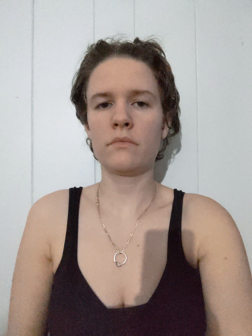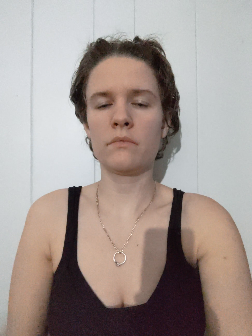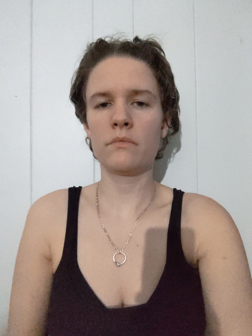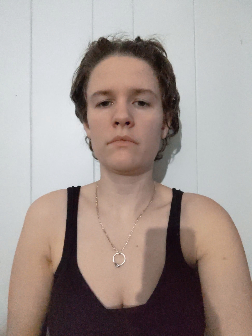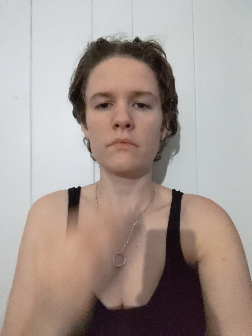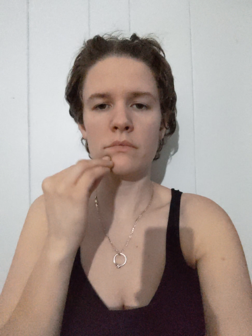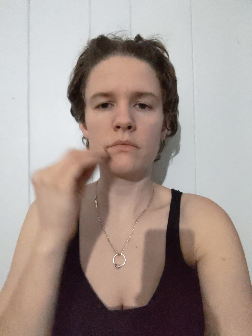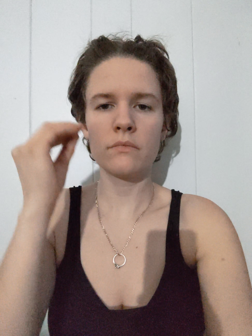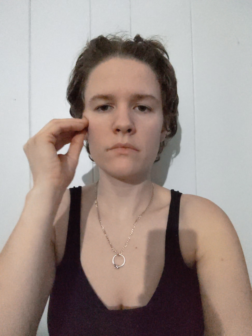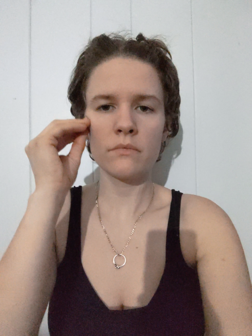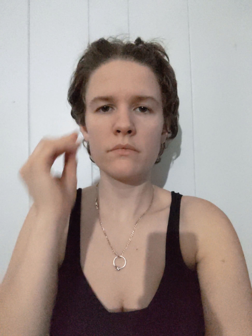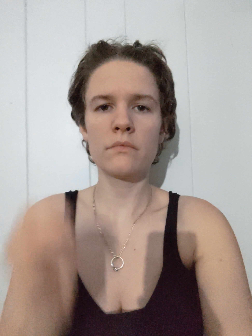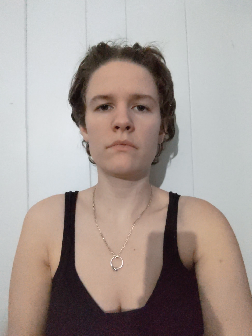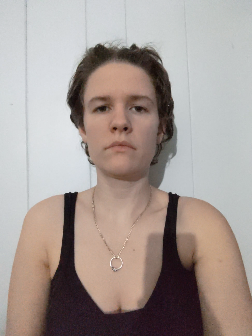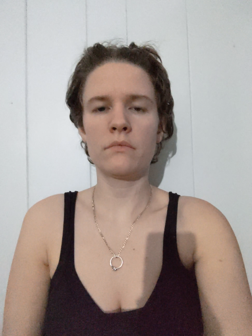home